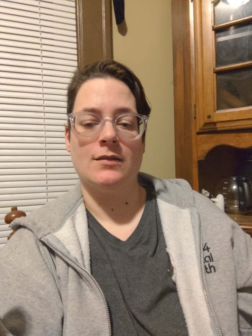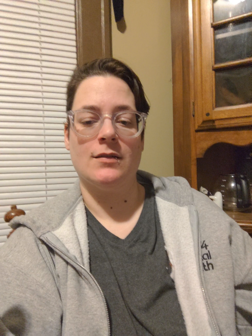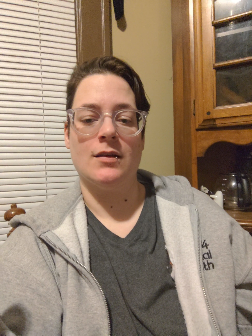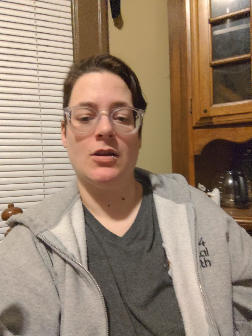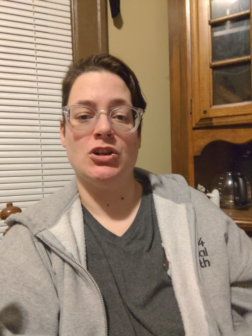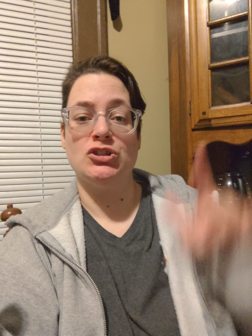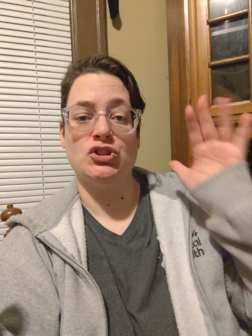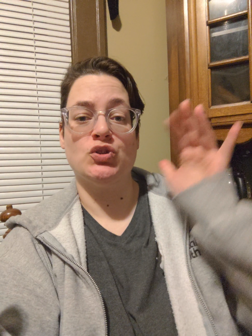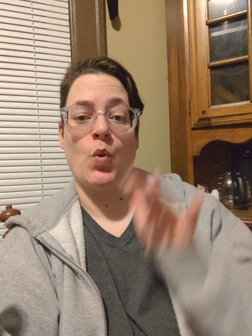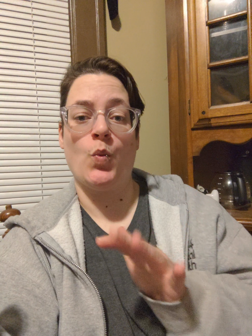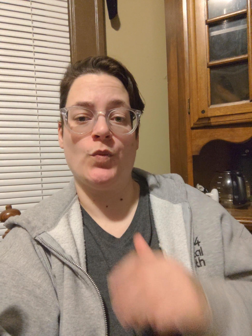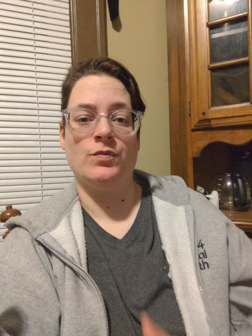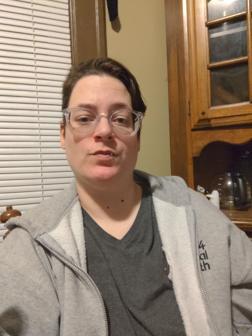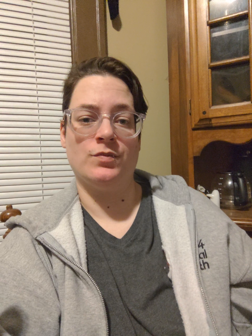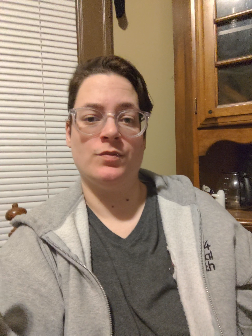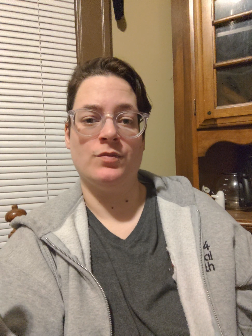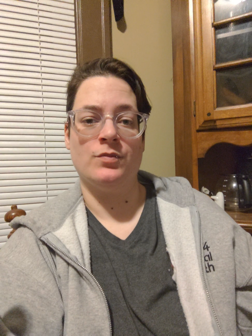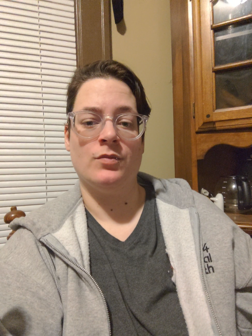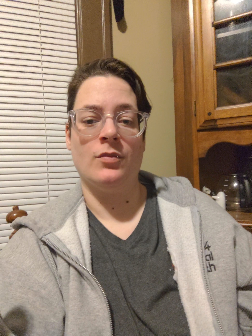snow